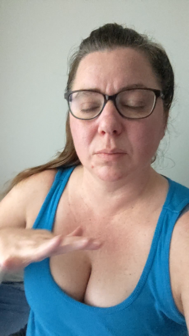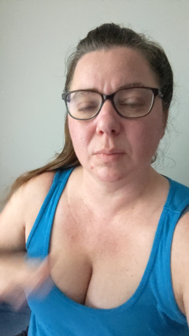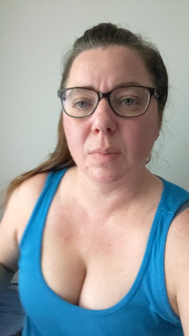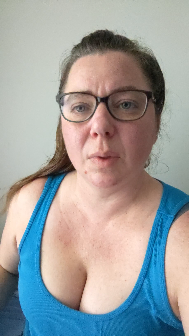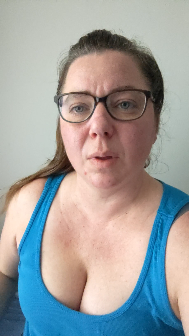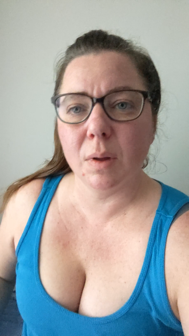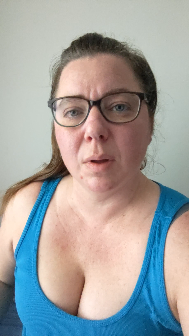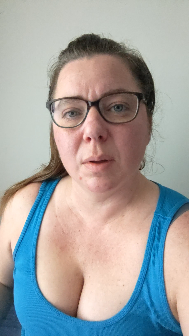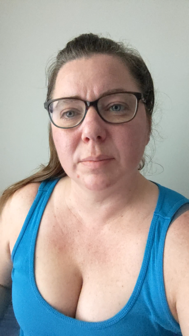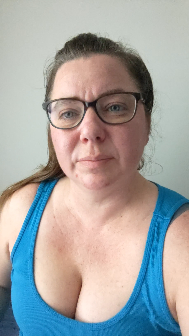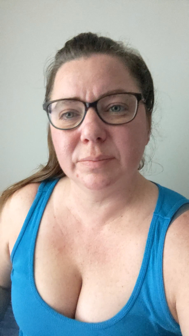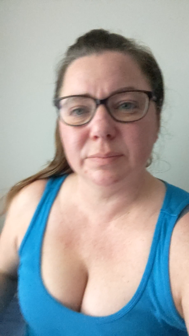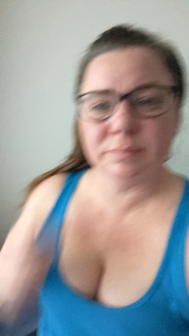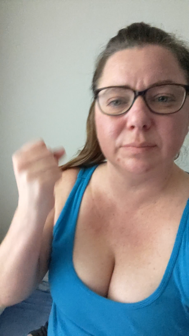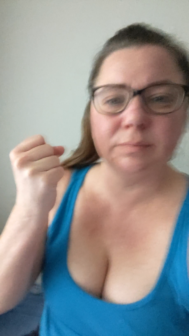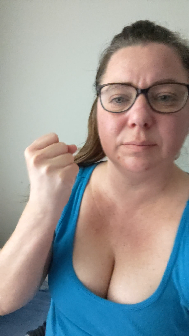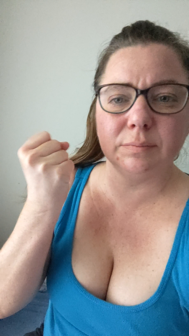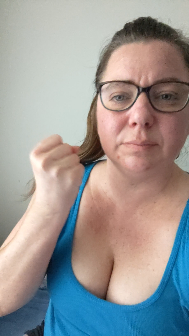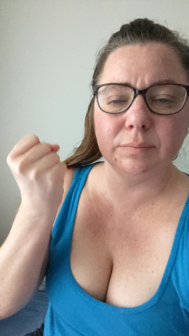hold